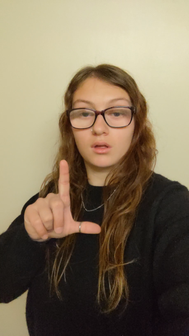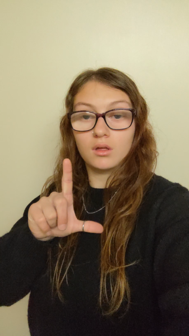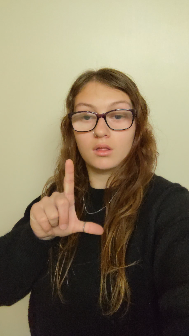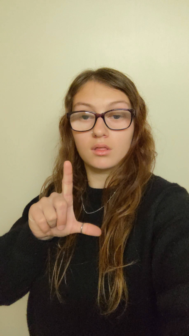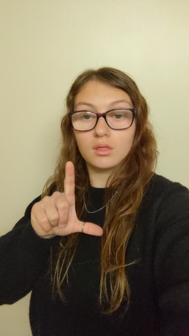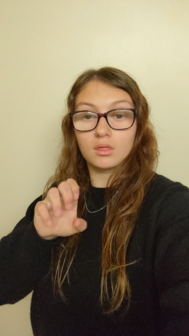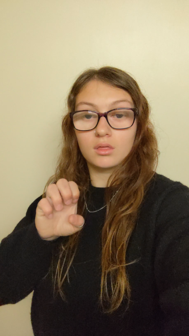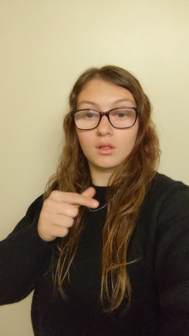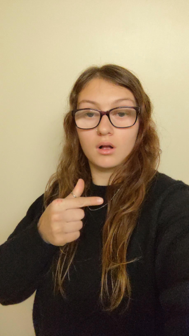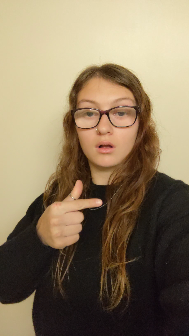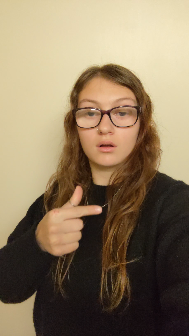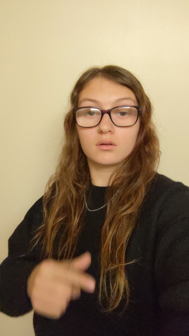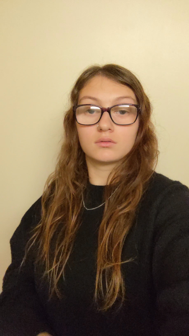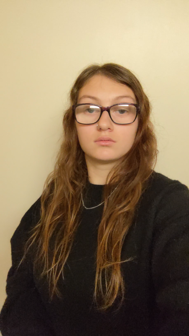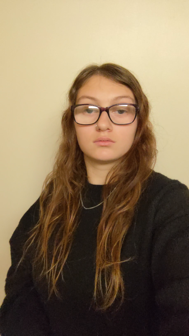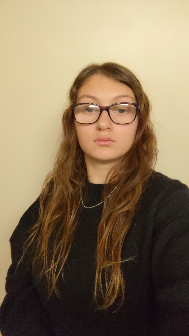leg